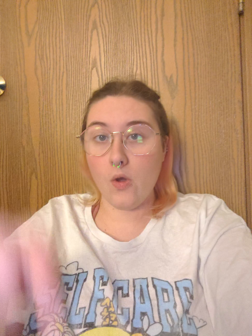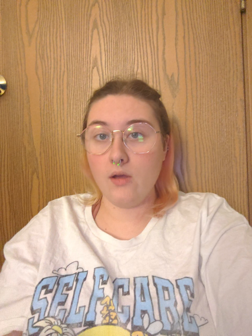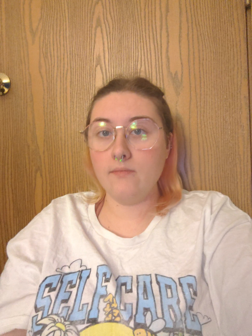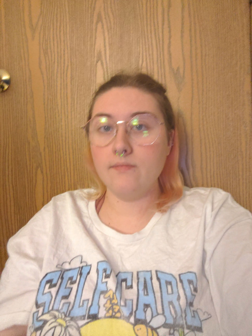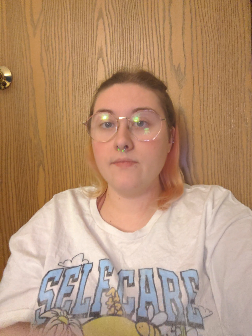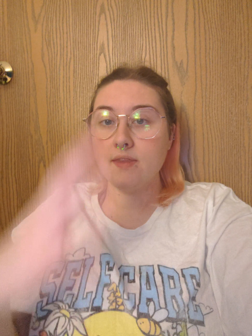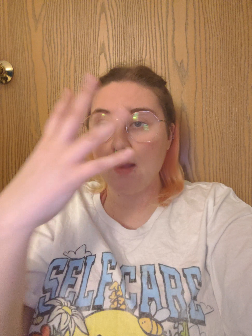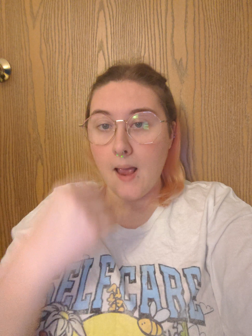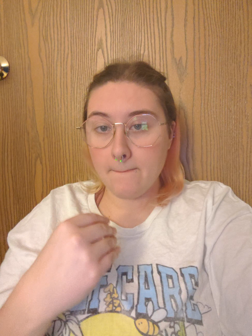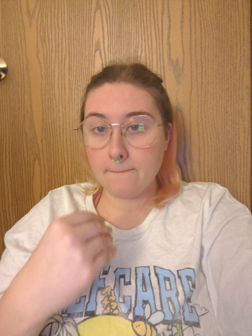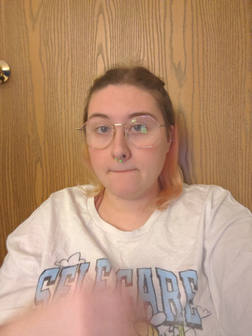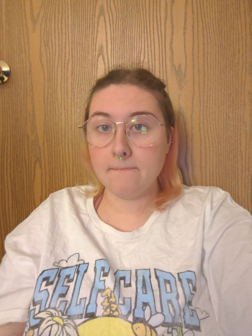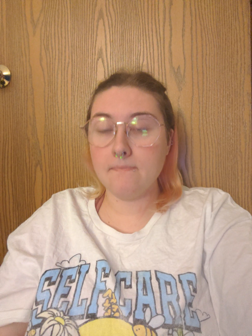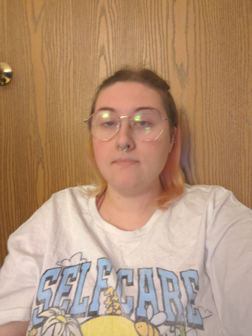nap